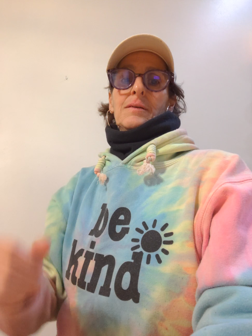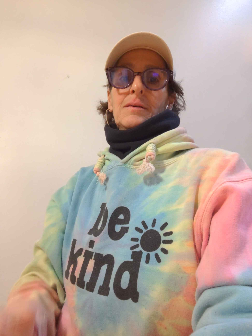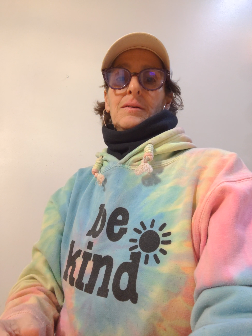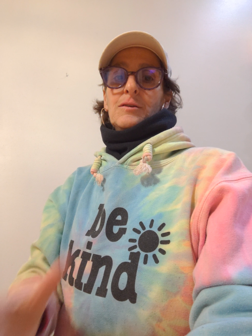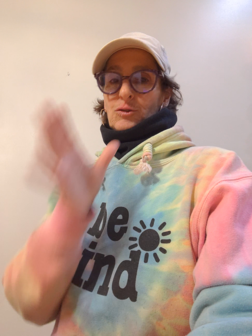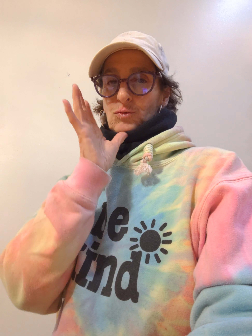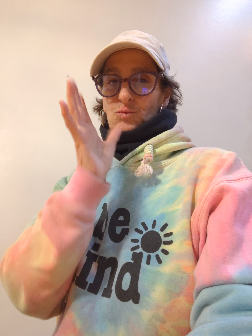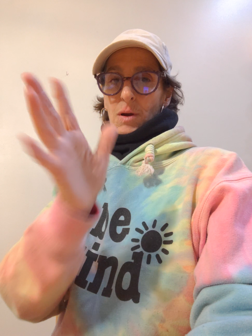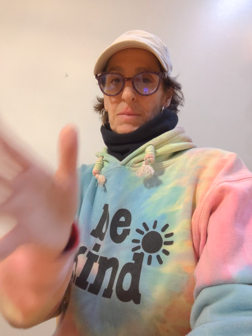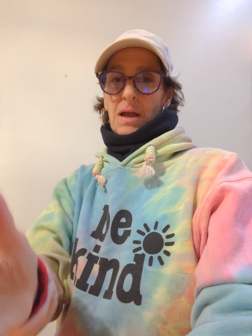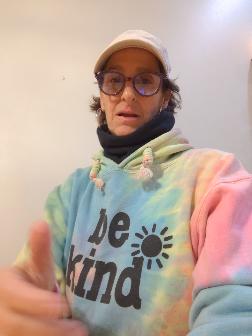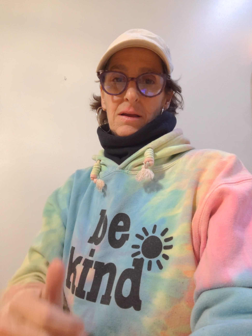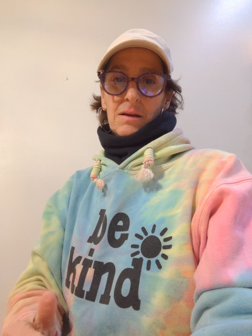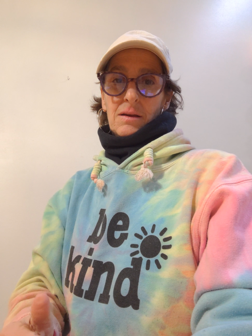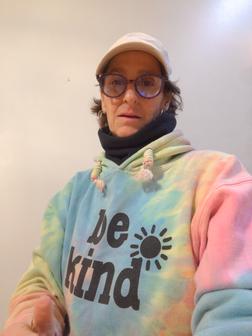grandma